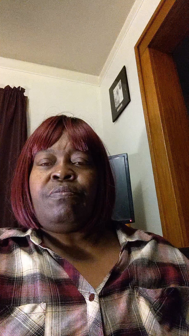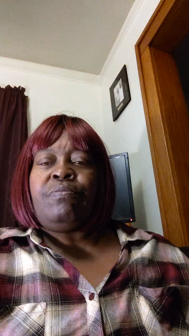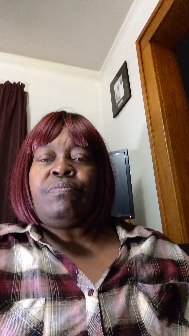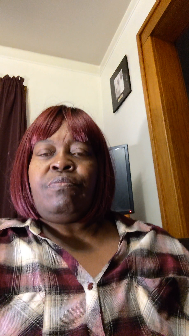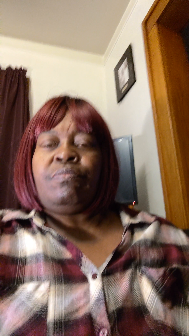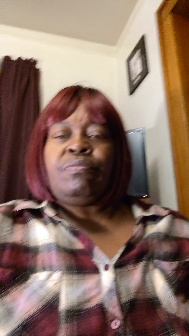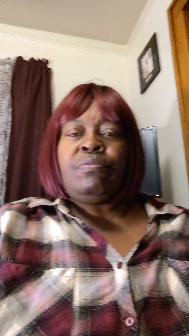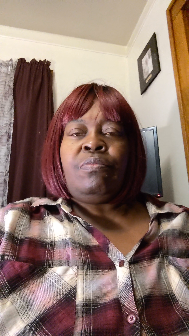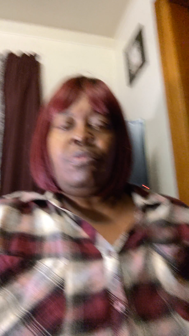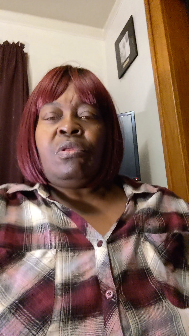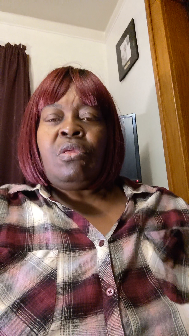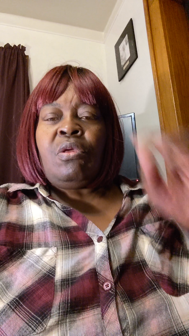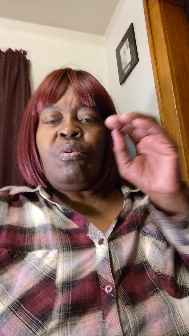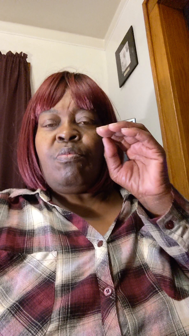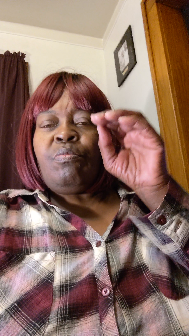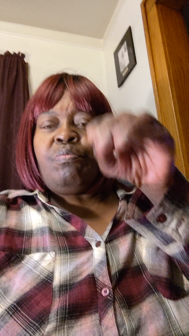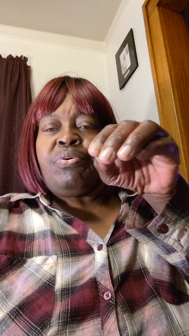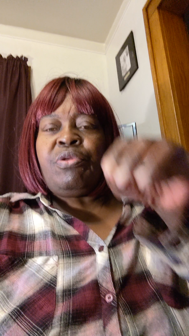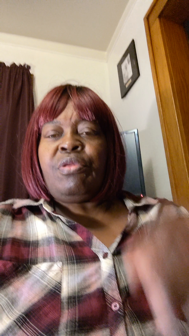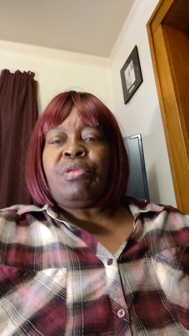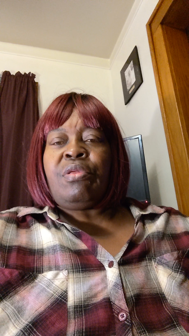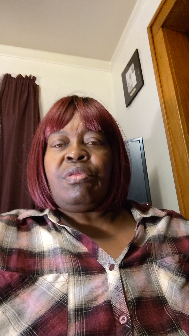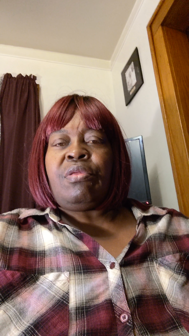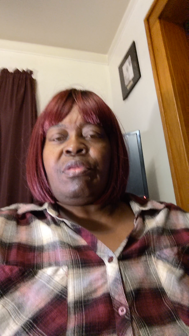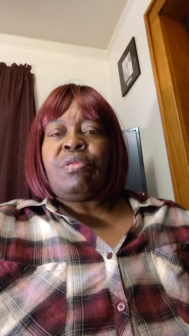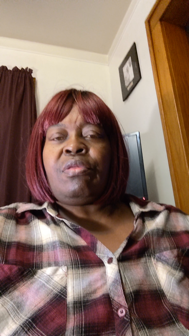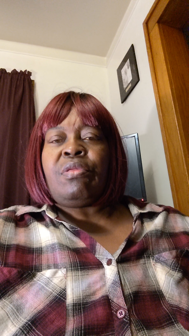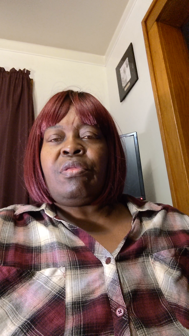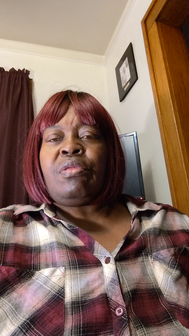put